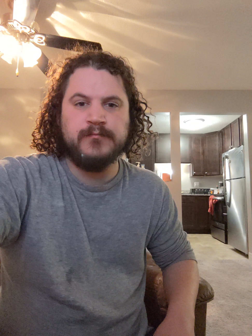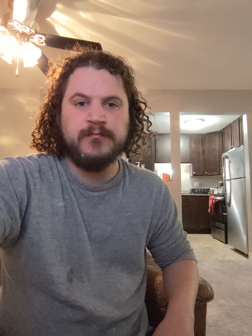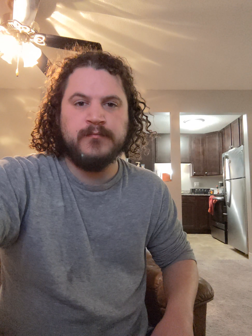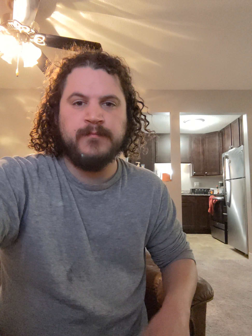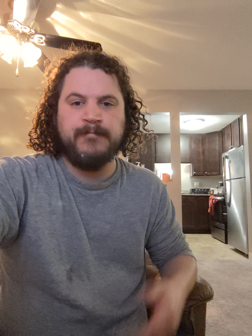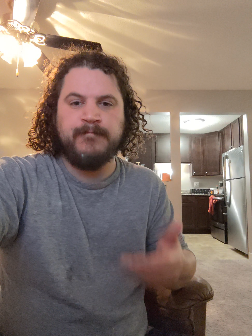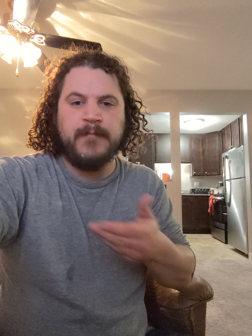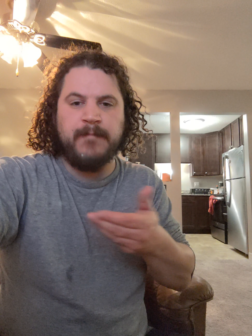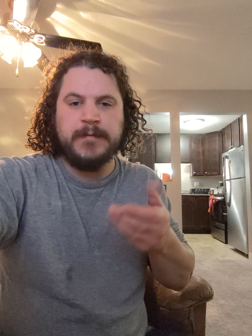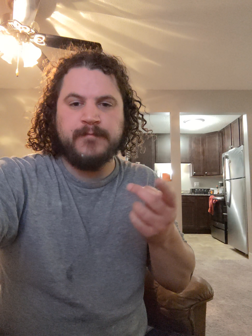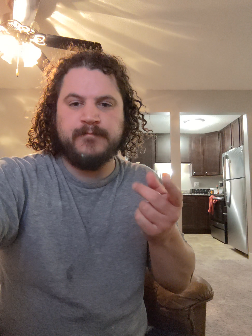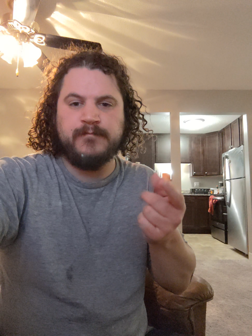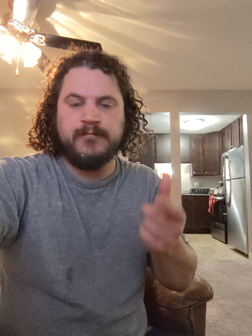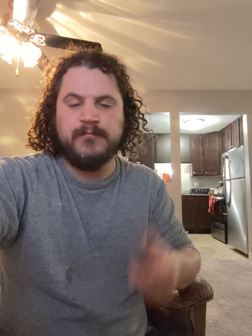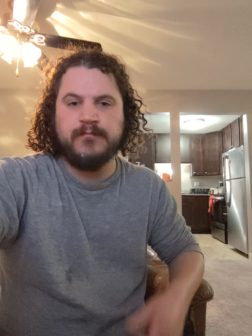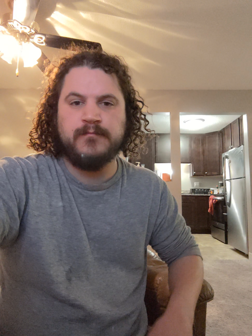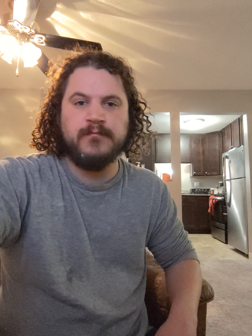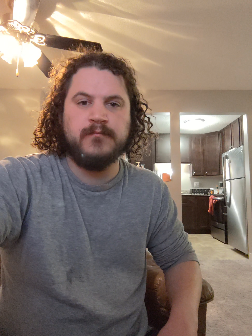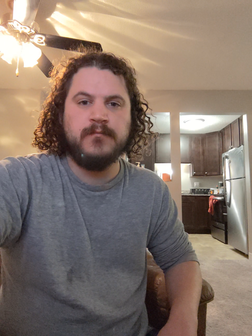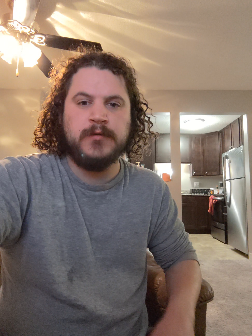puppy